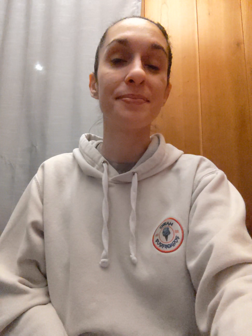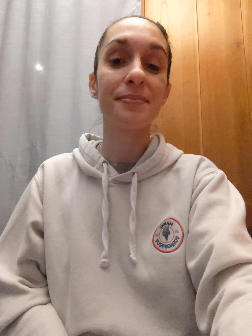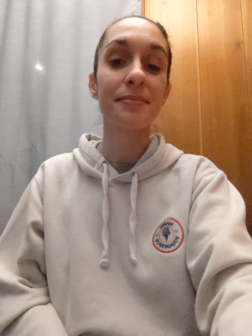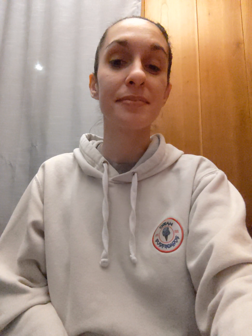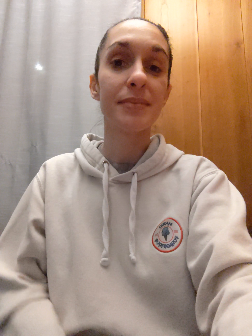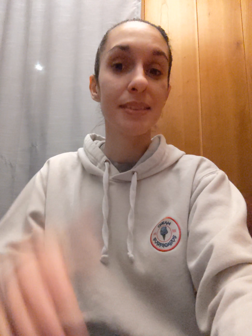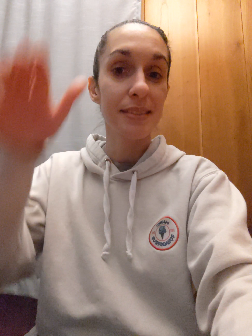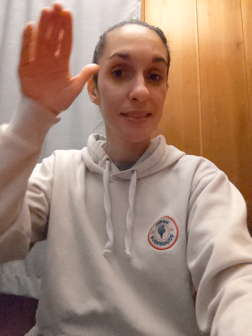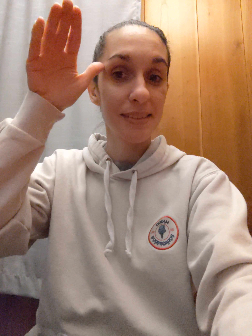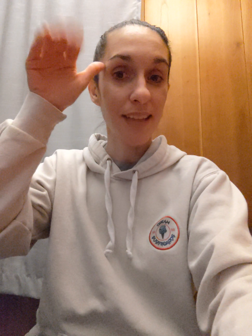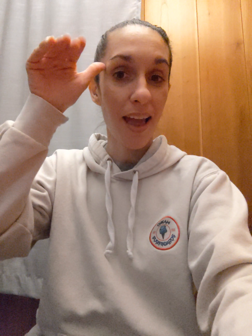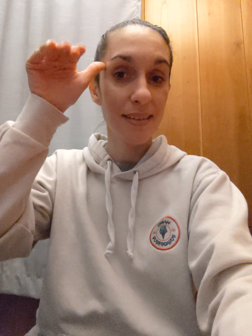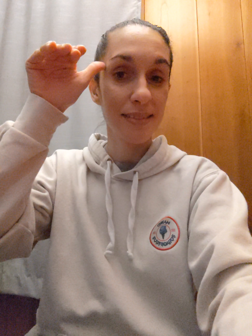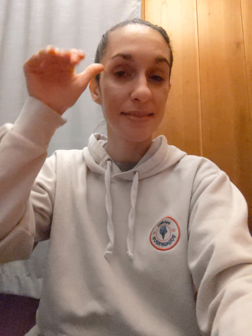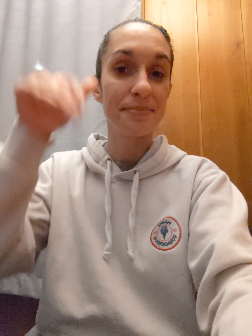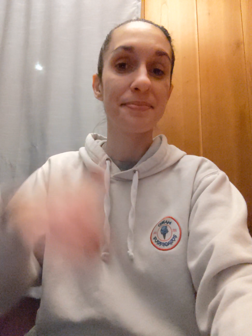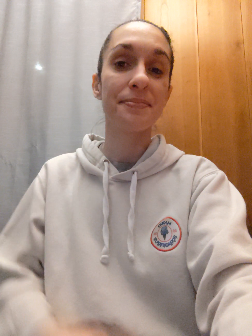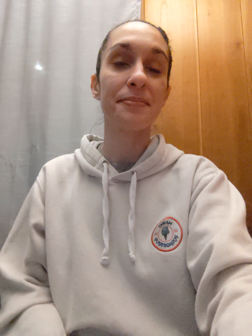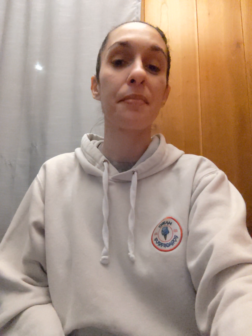donkey